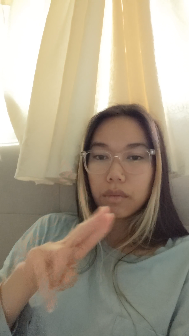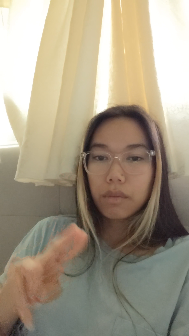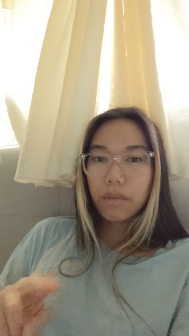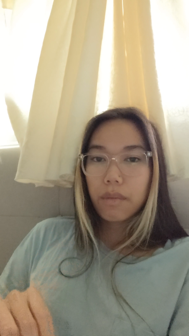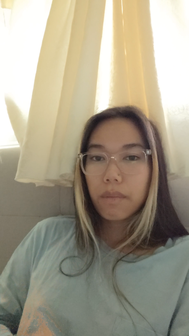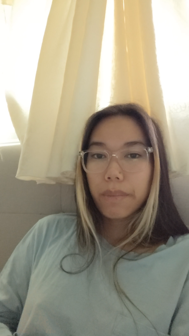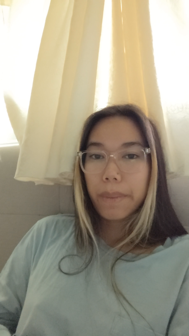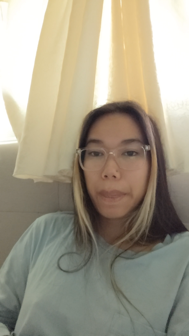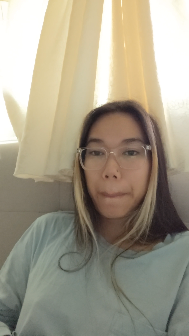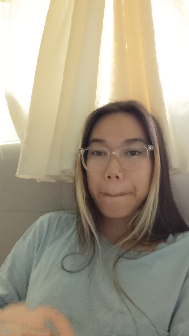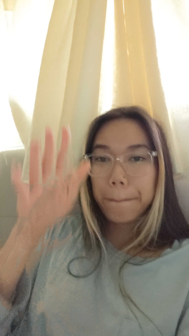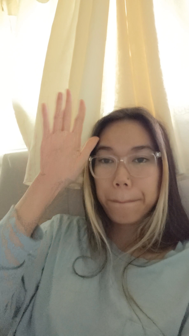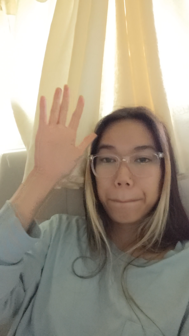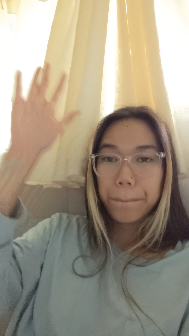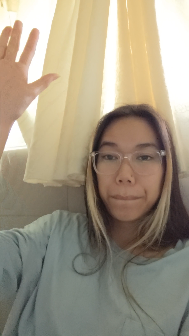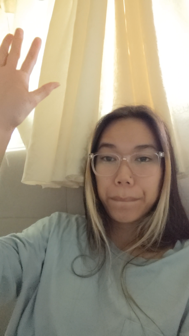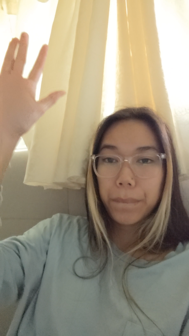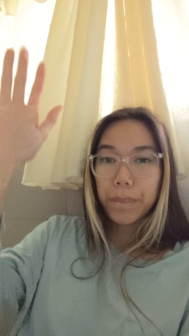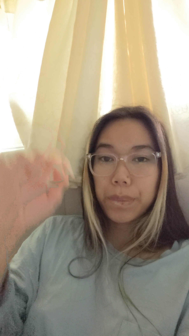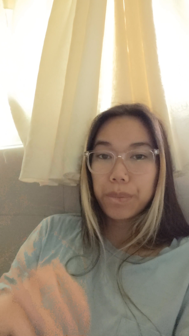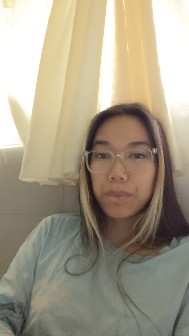deer